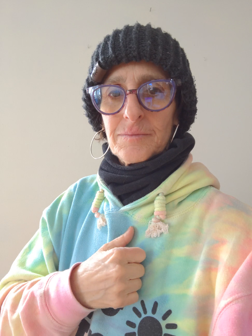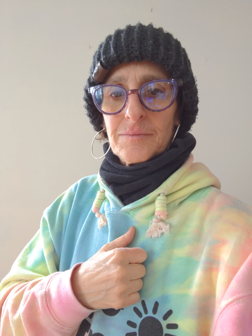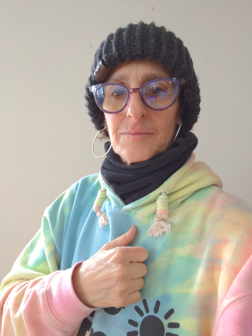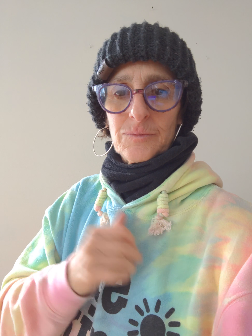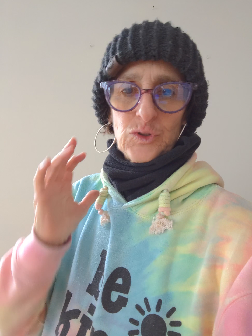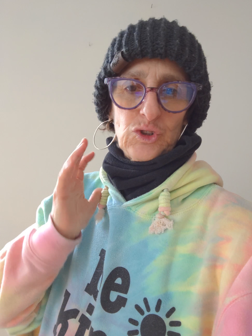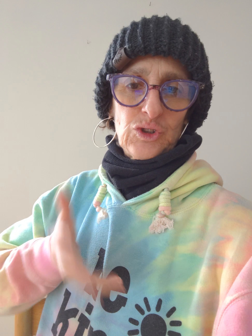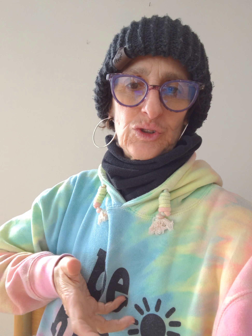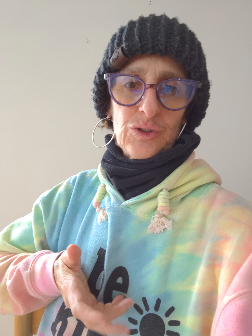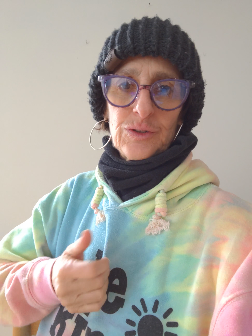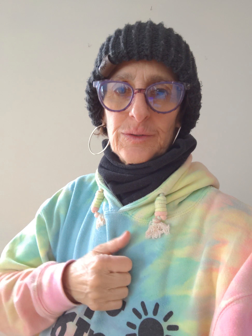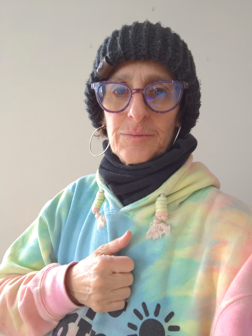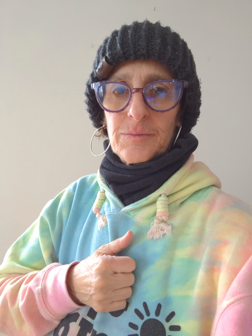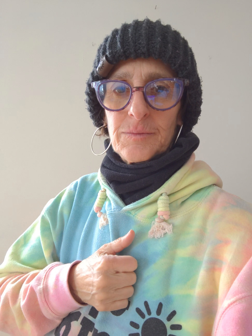shirt